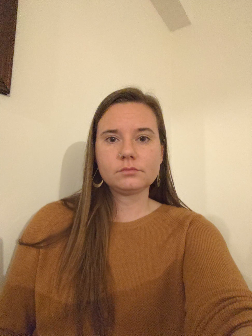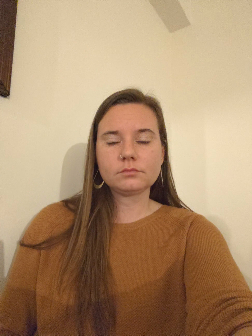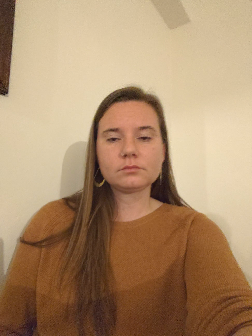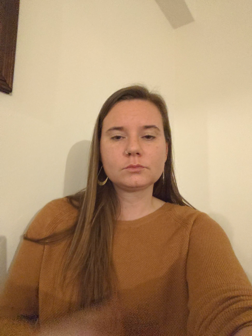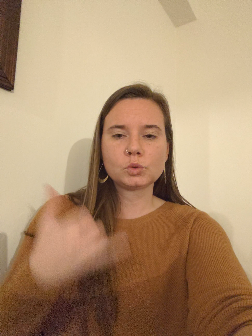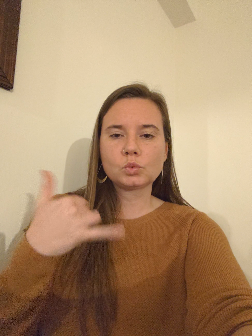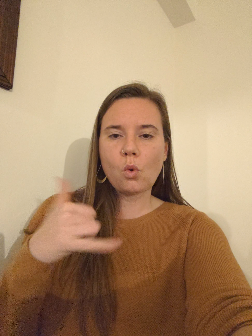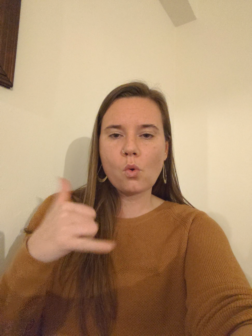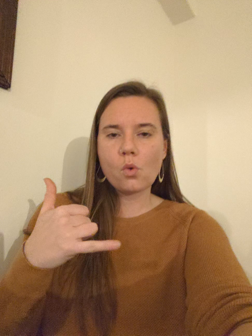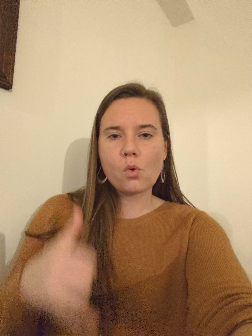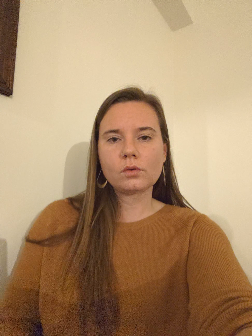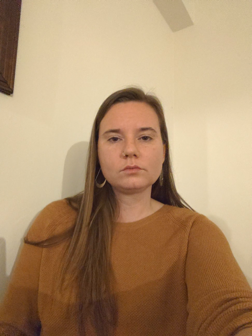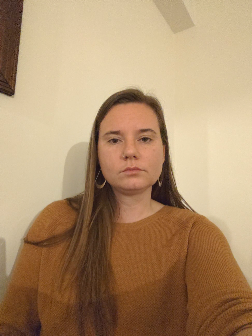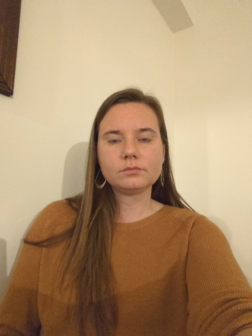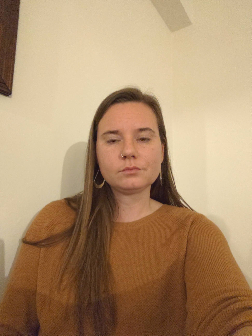toy